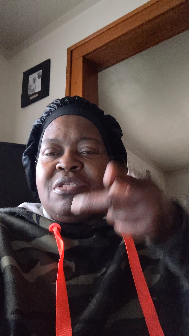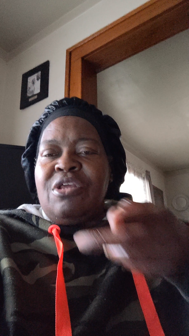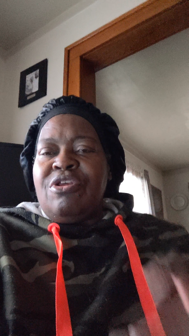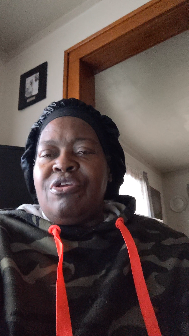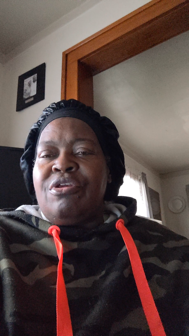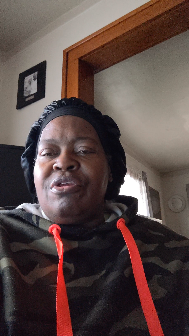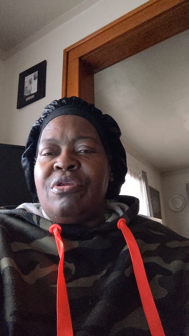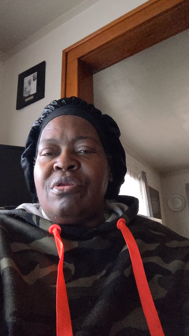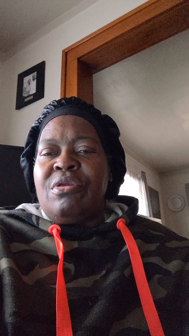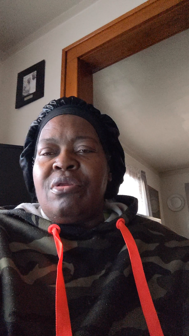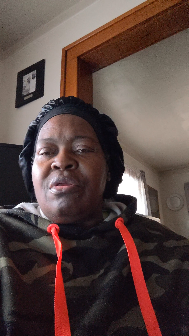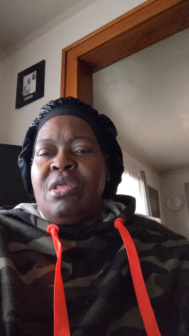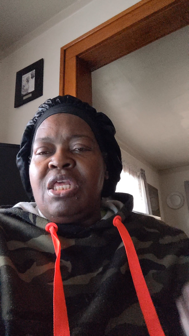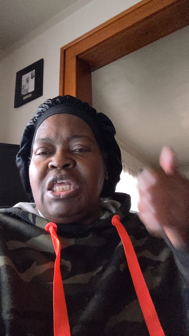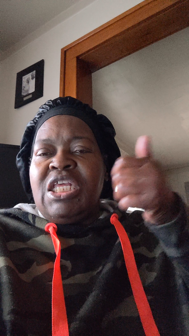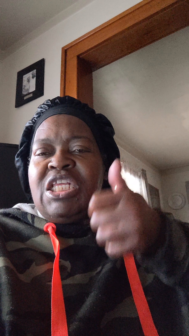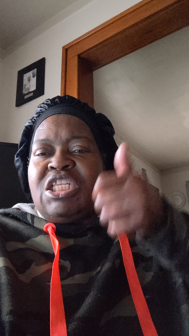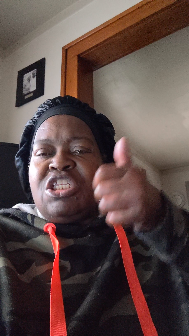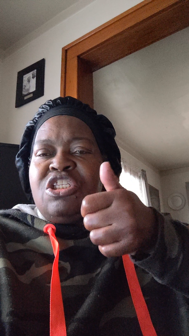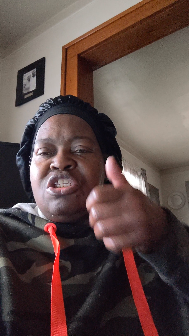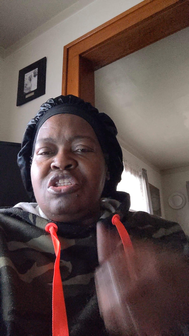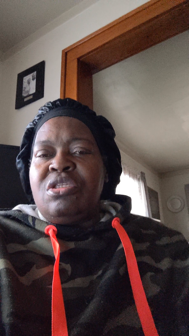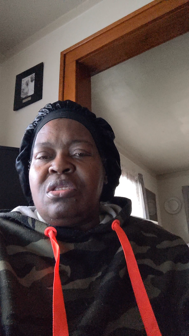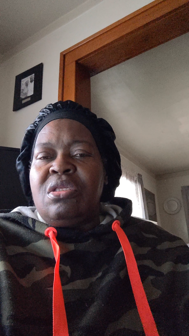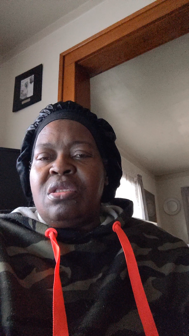each